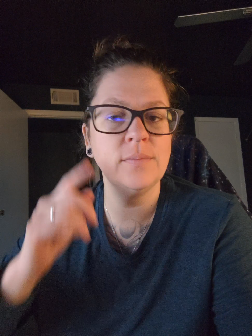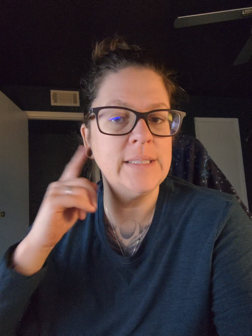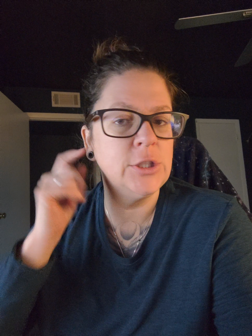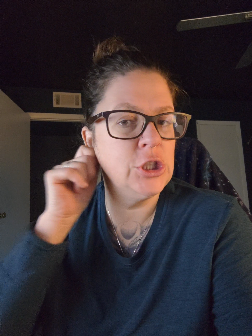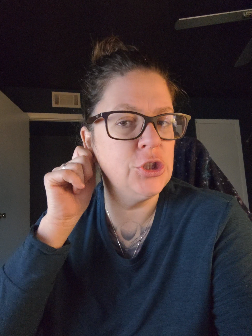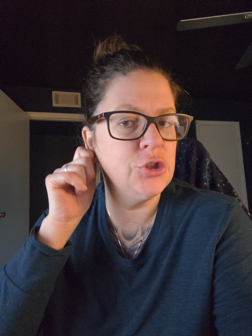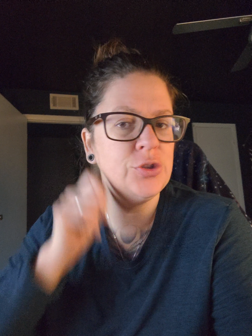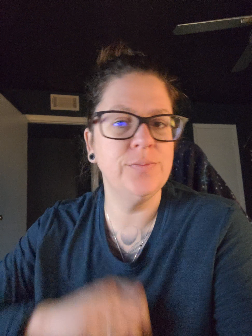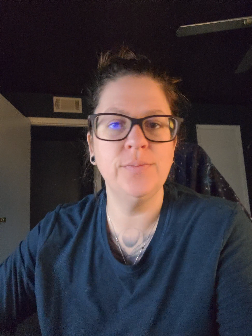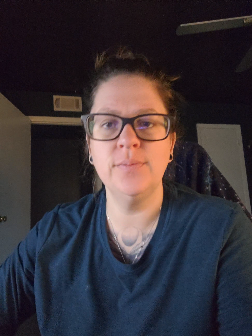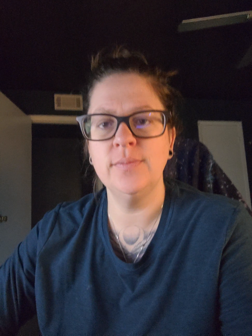ear